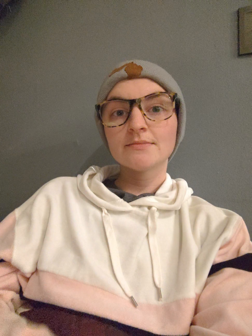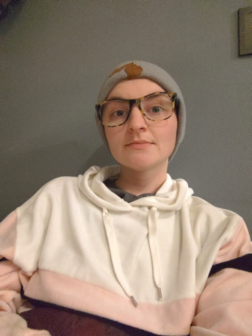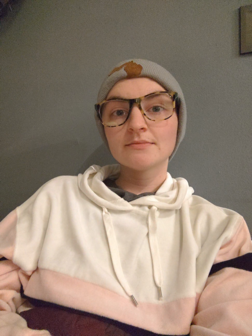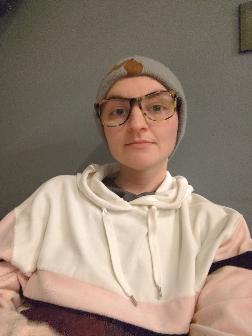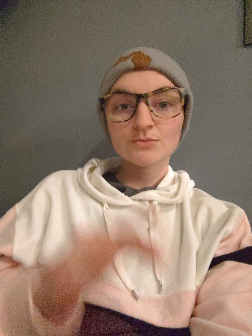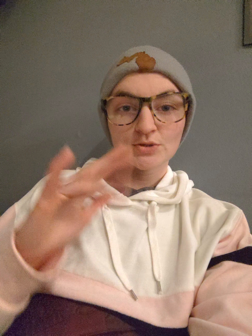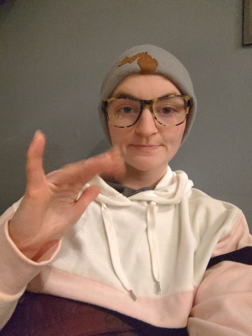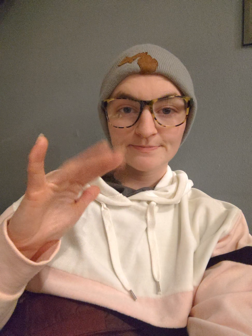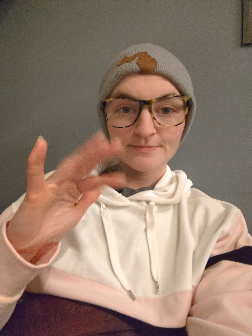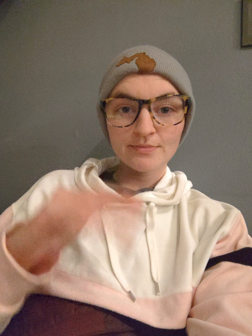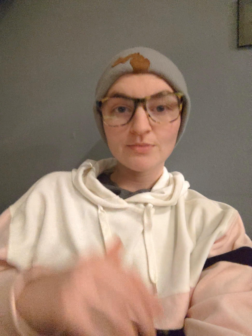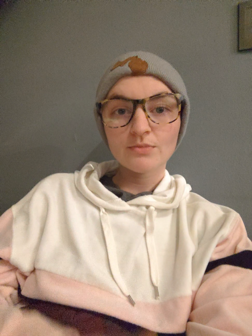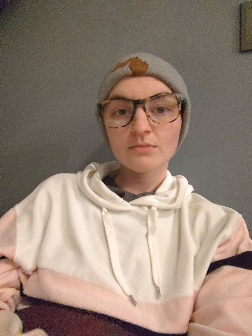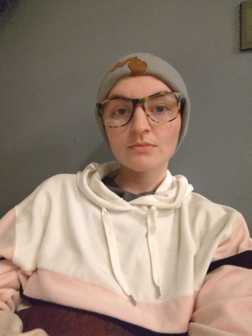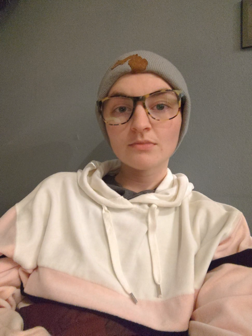finger